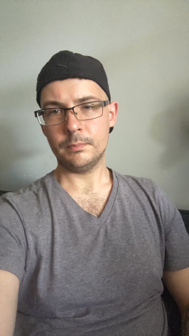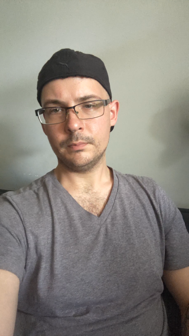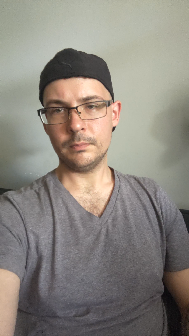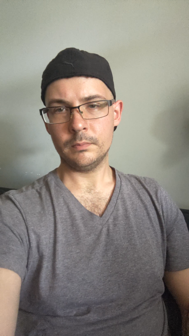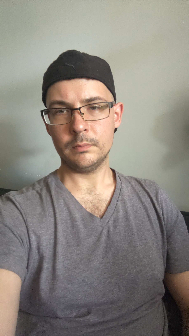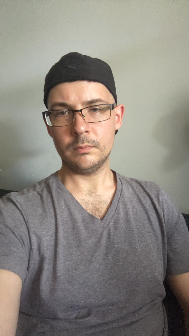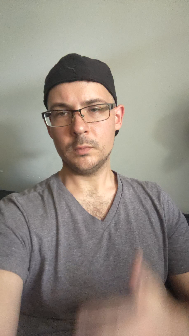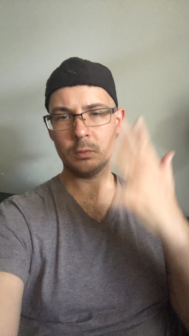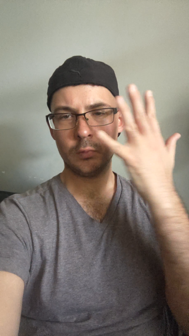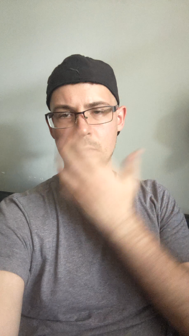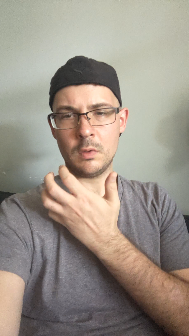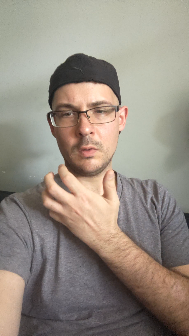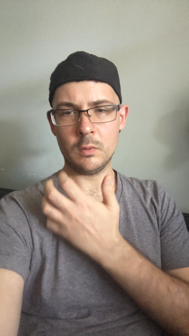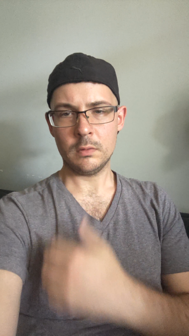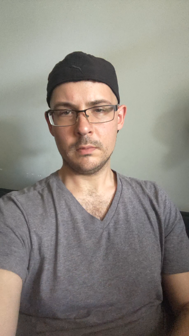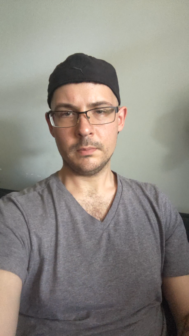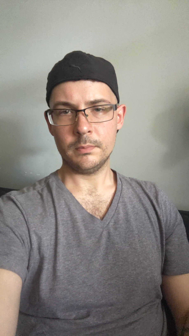dark